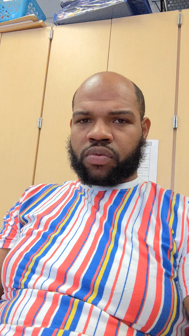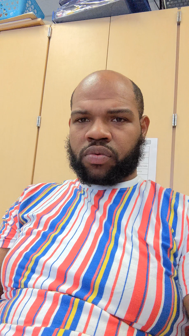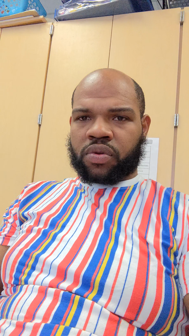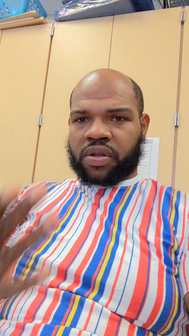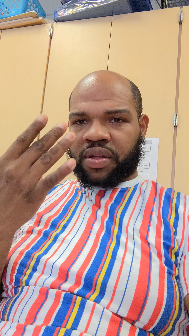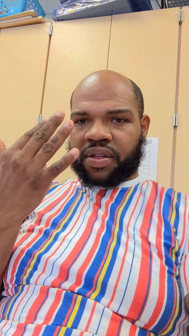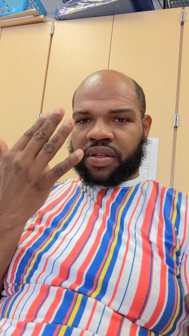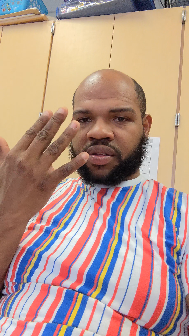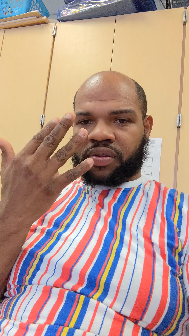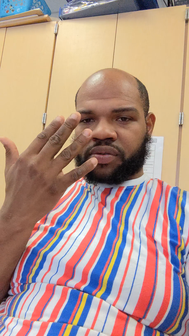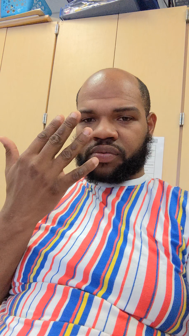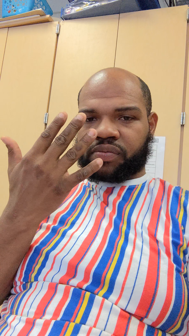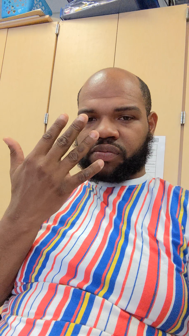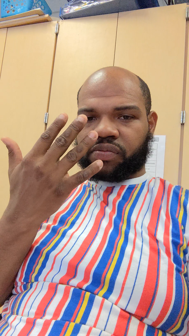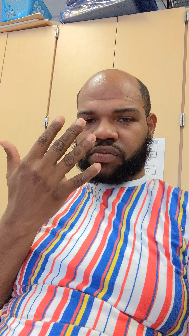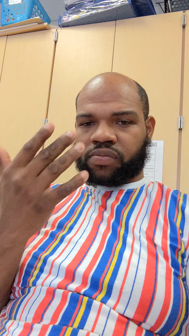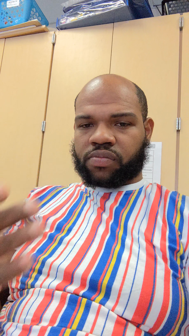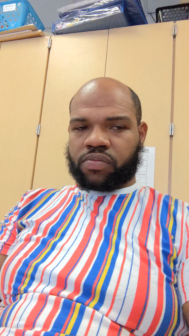hand